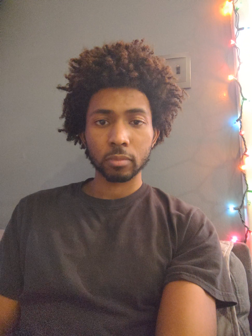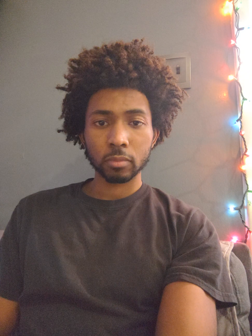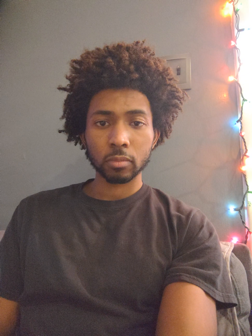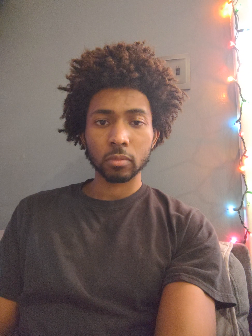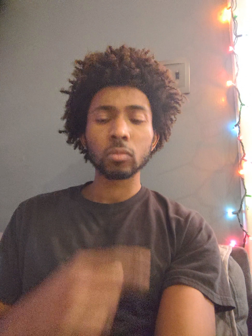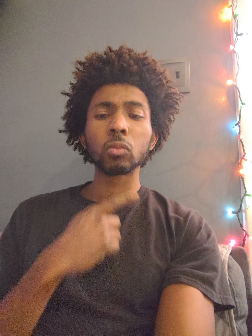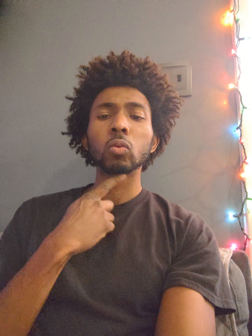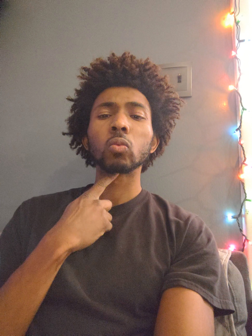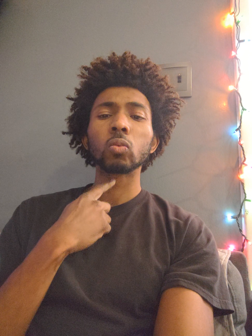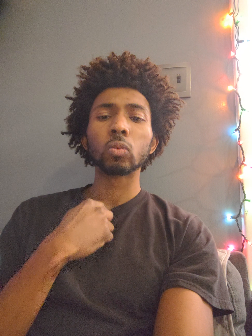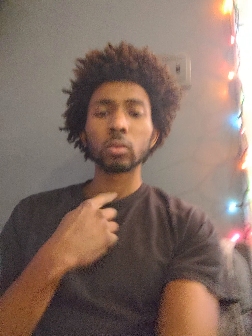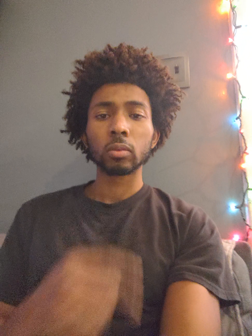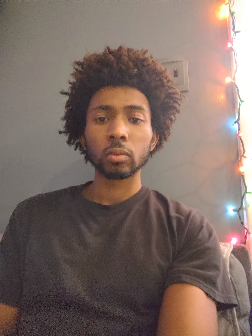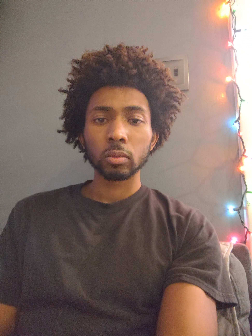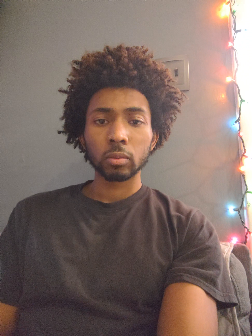thirsty